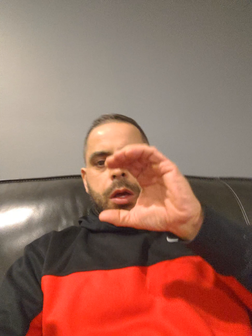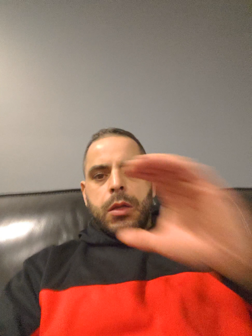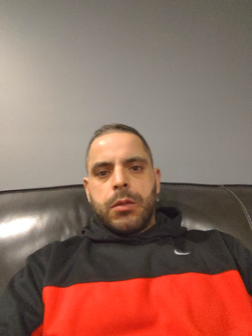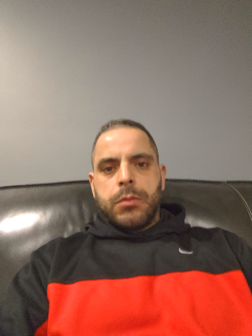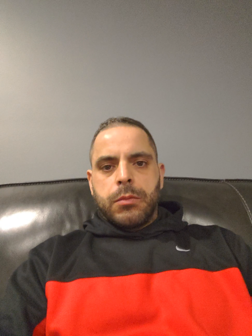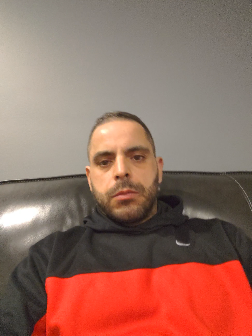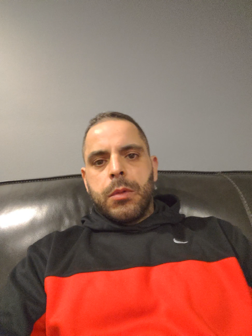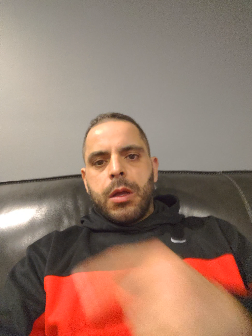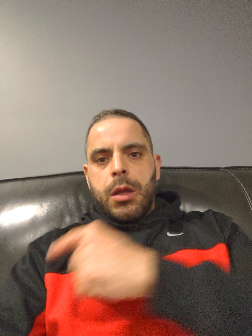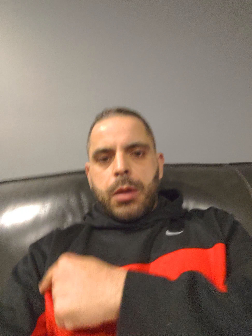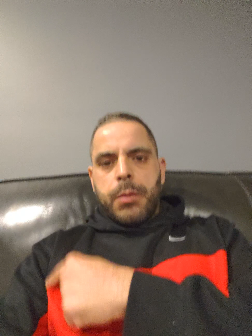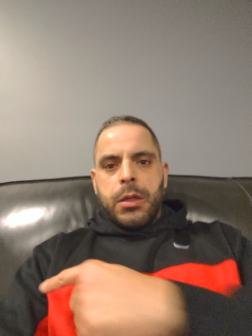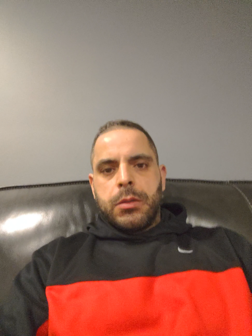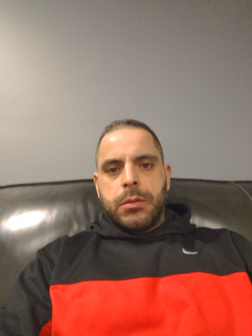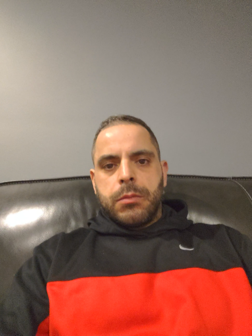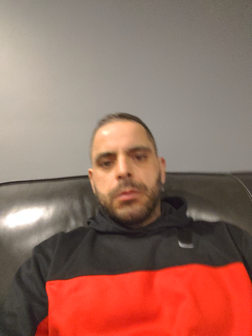arm